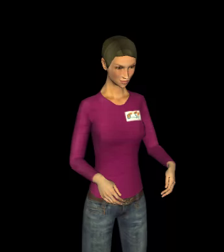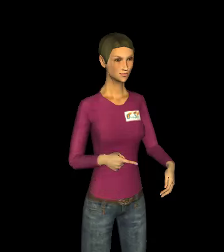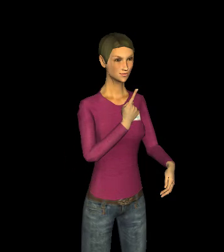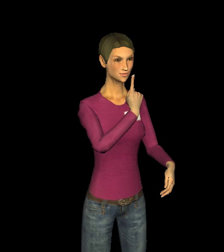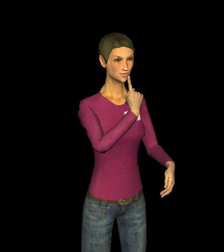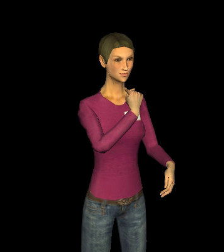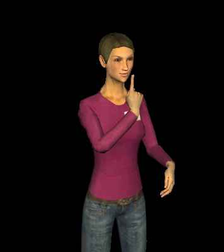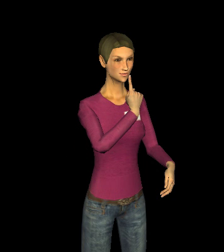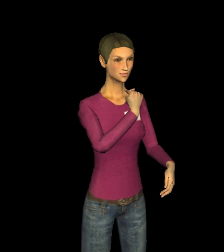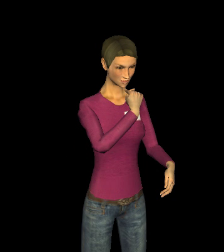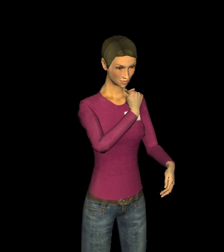أحمر